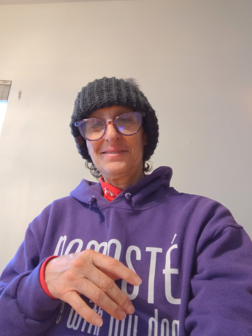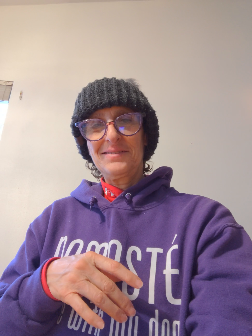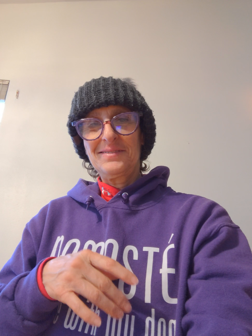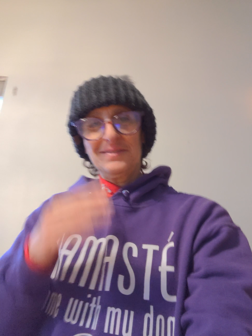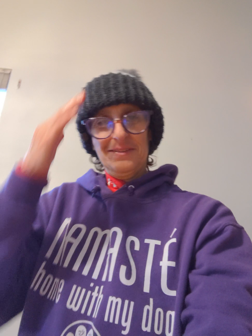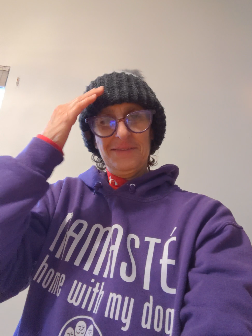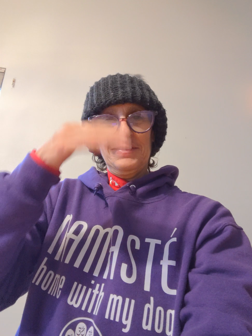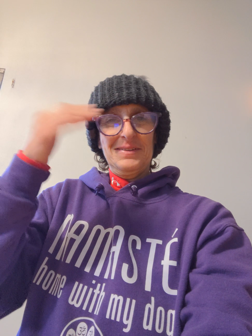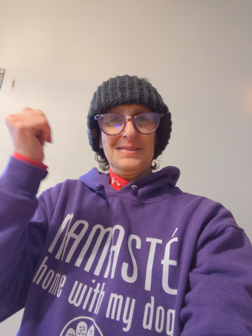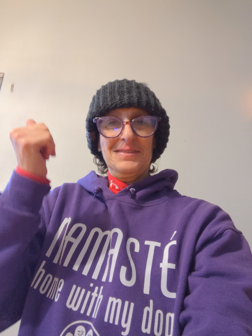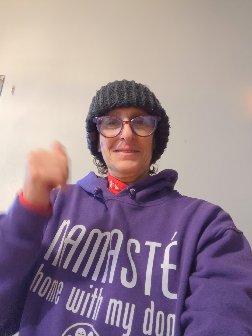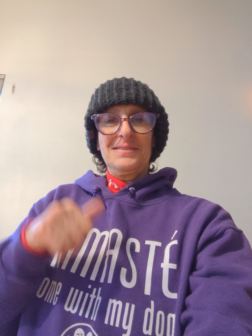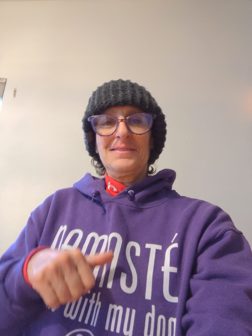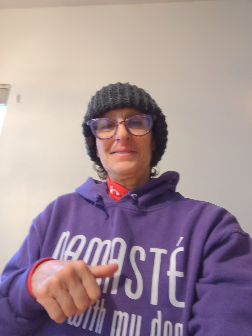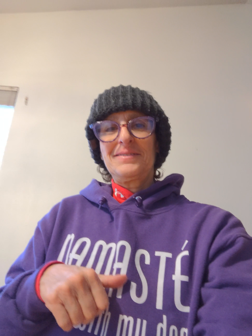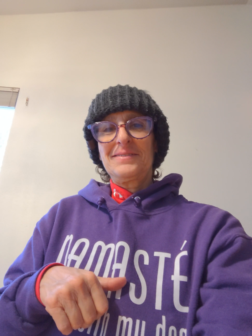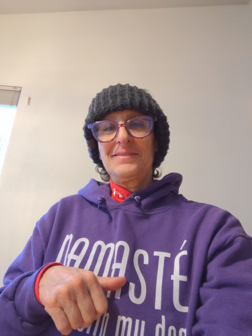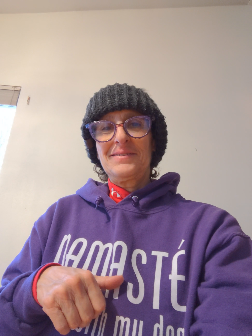because